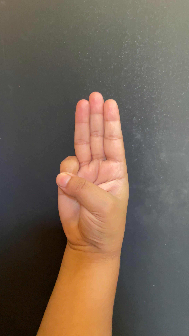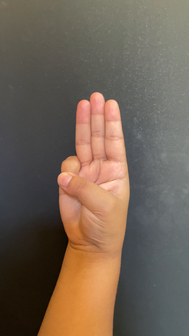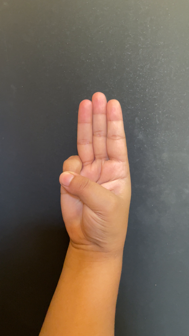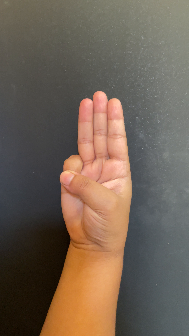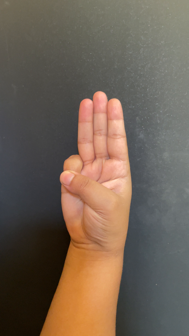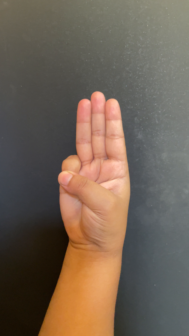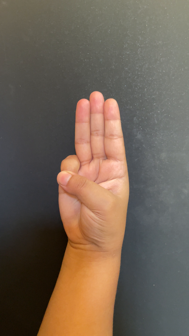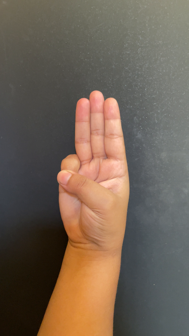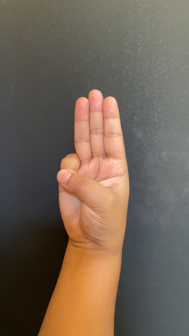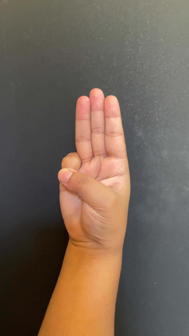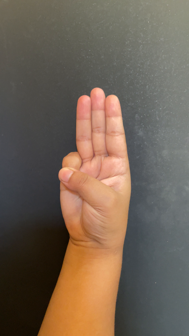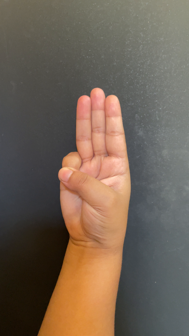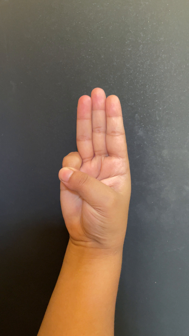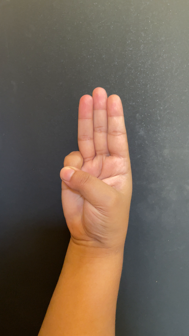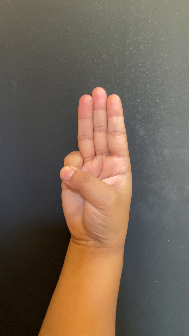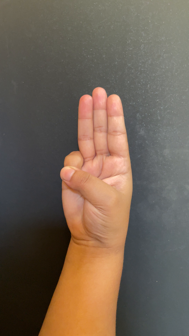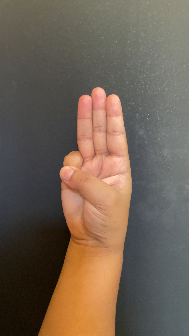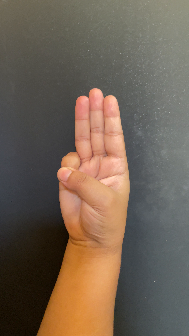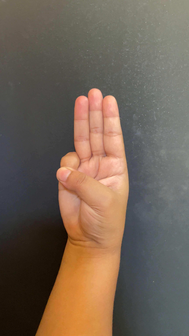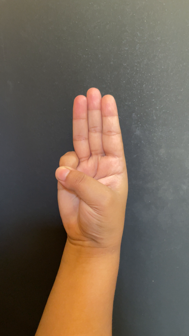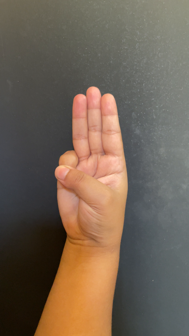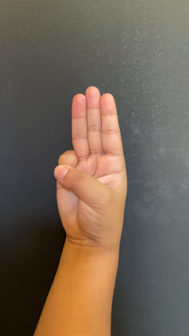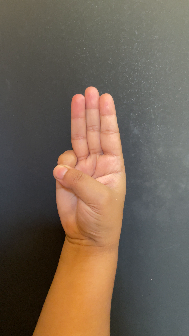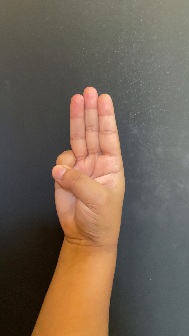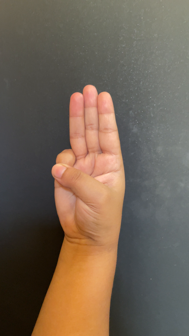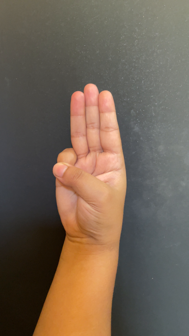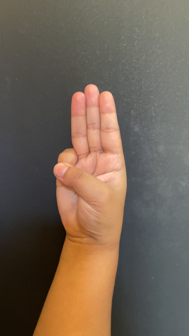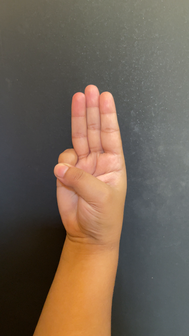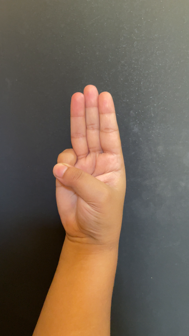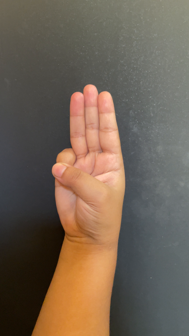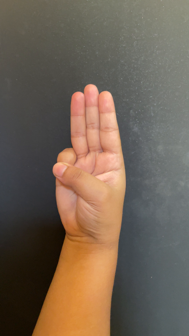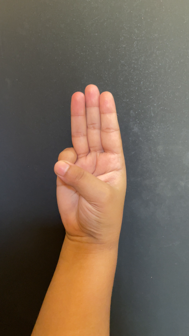म